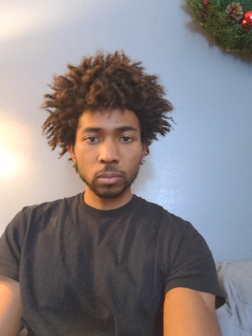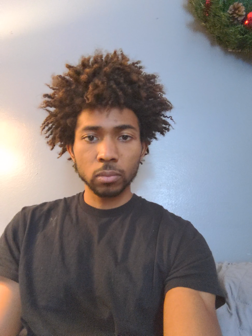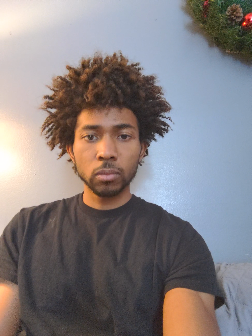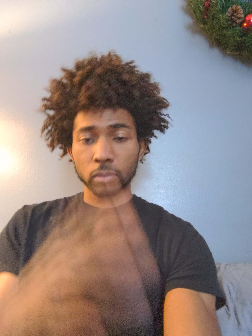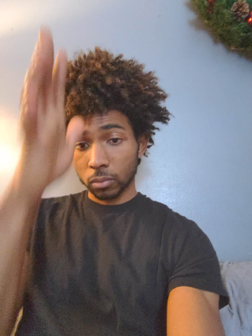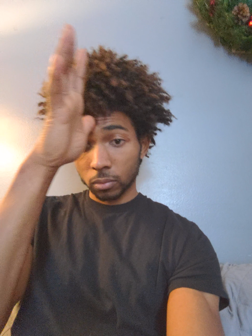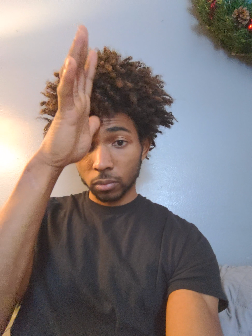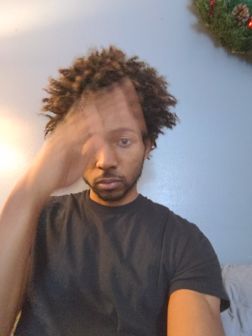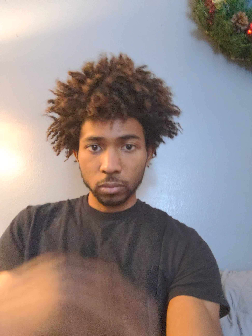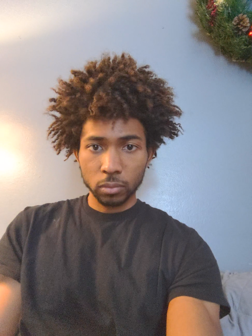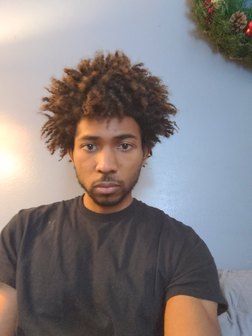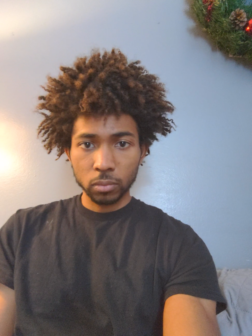dad